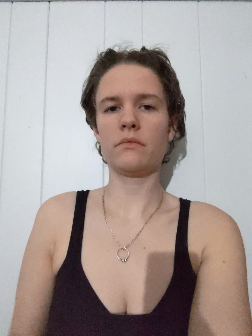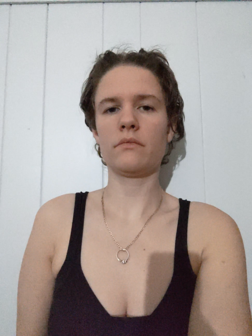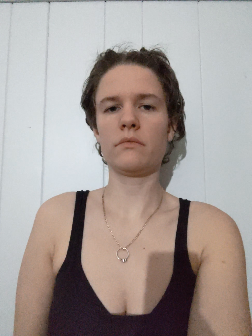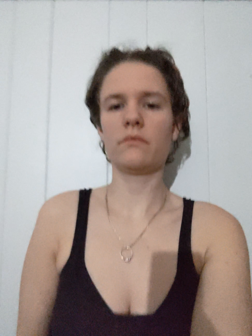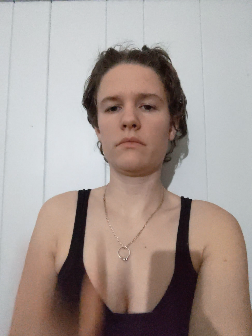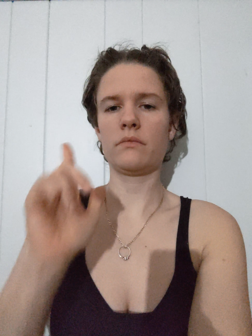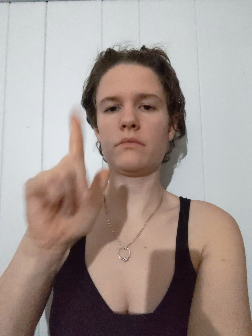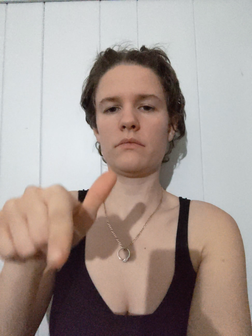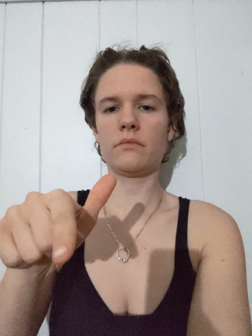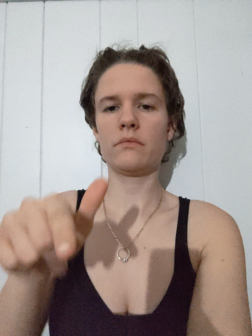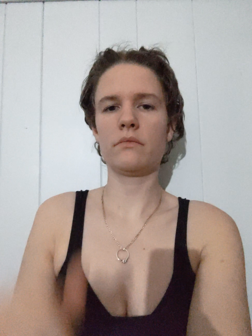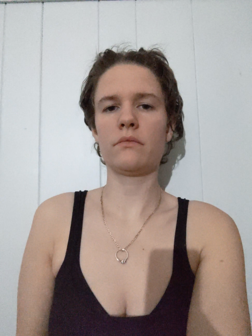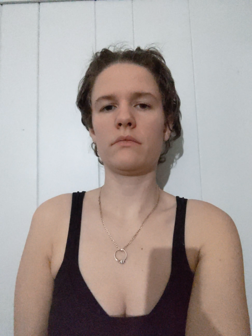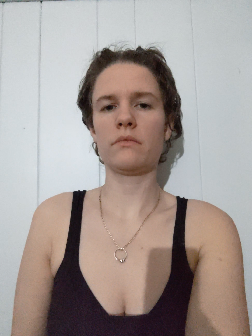later